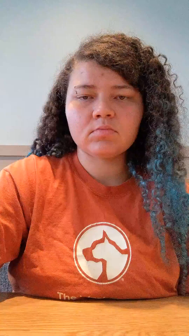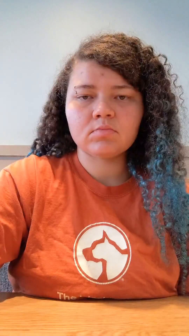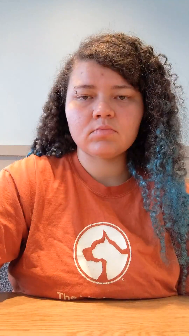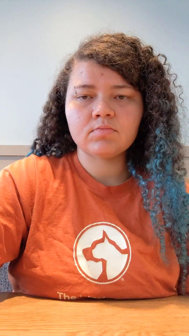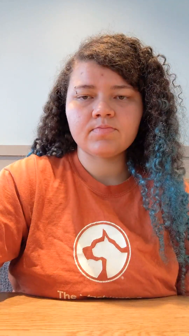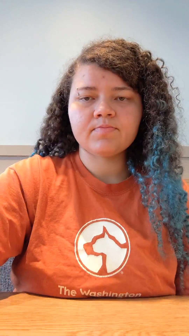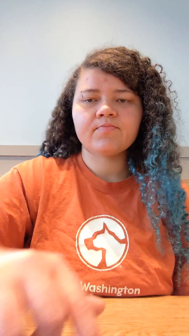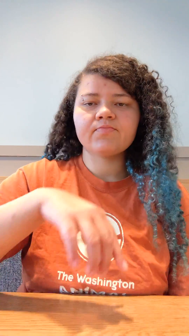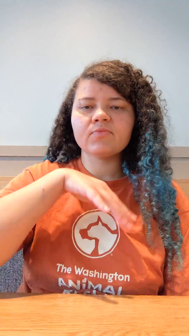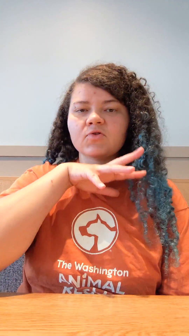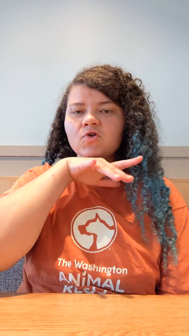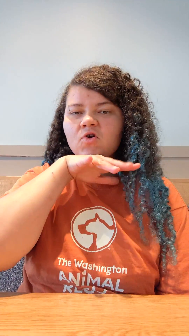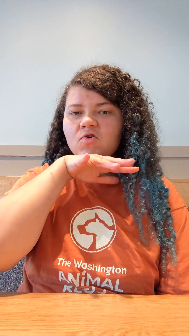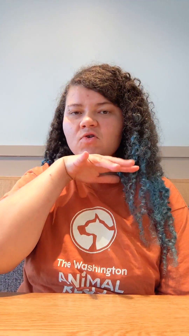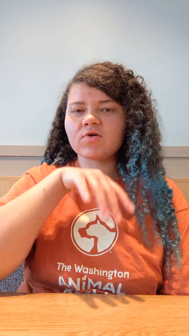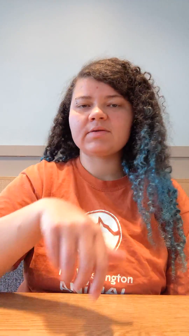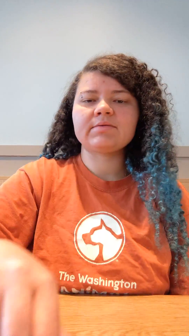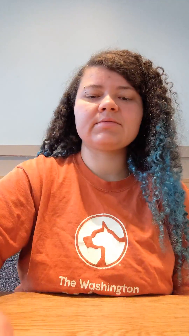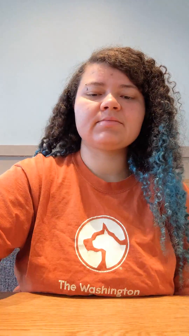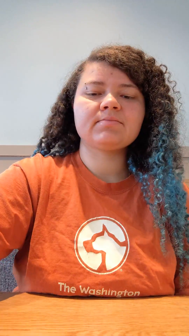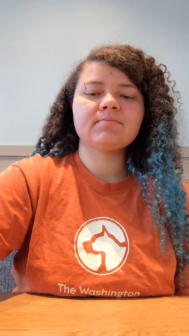naughty